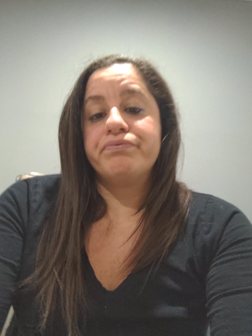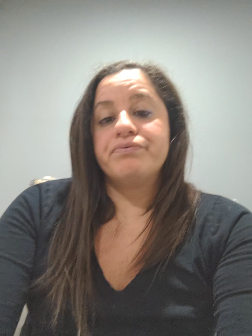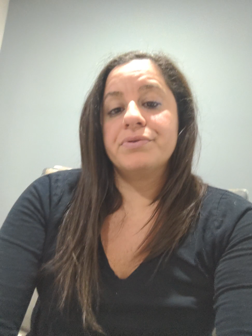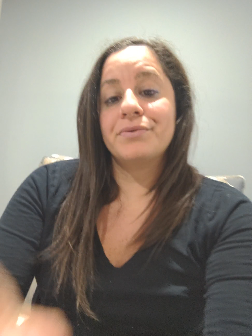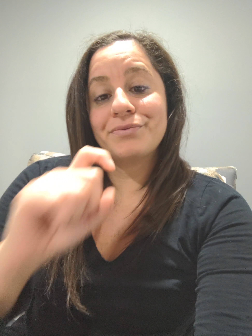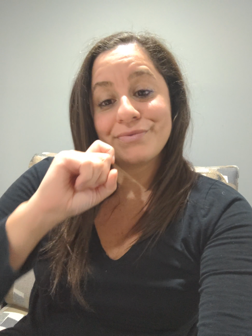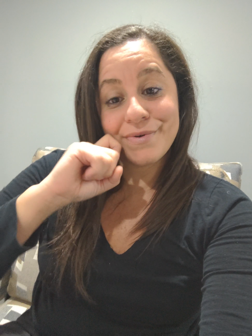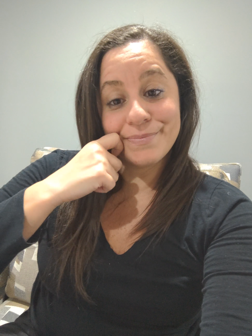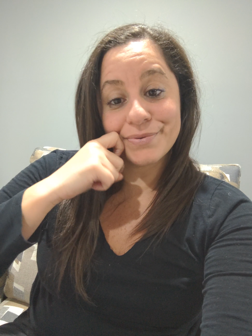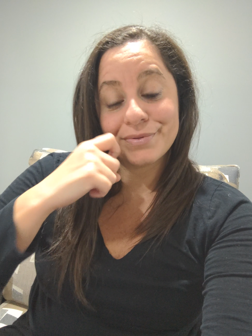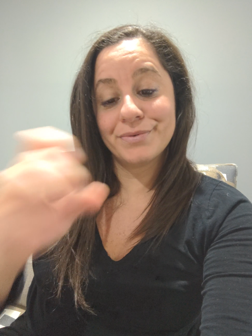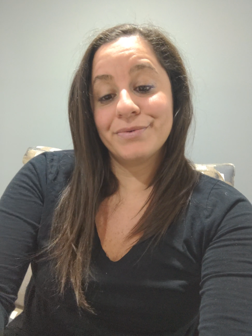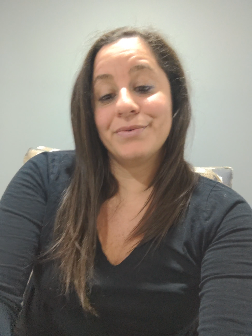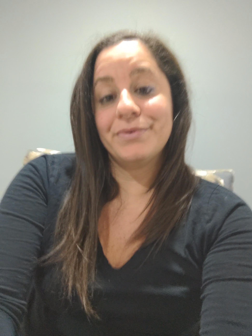apple